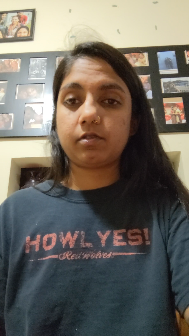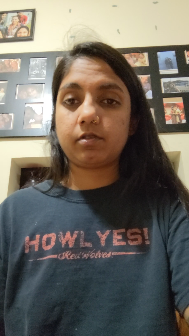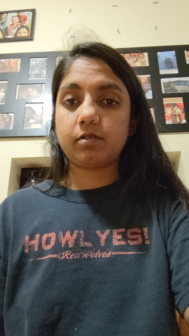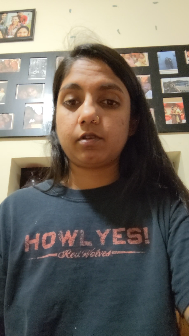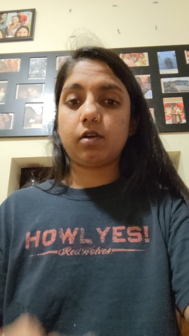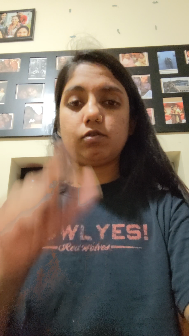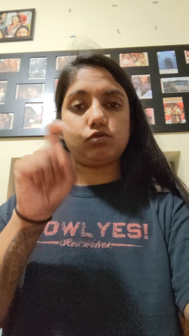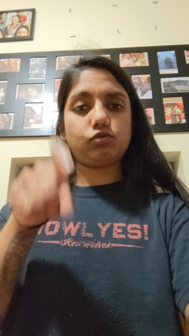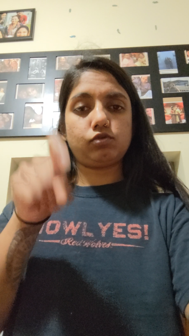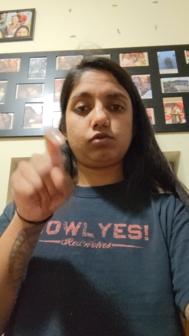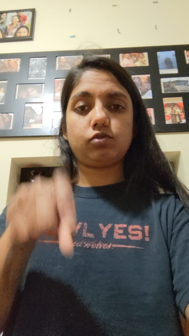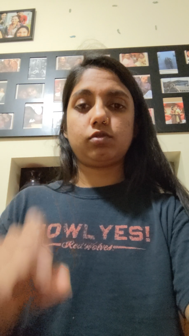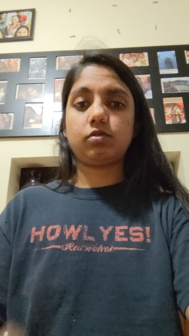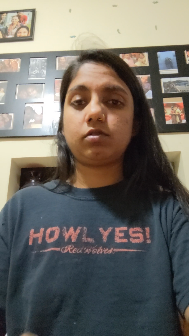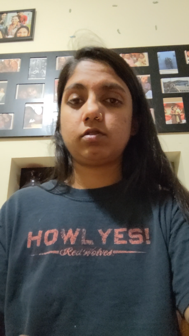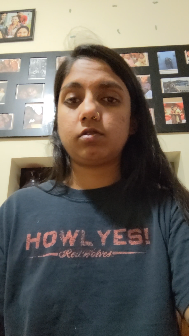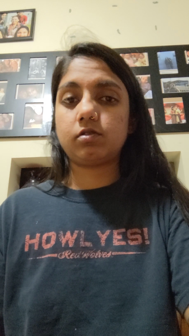should